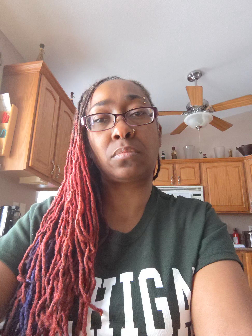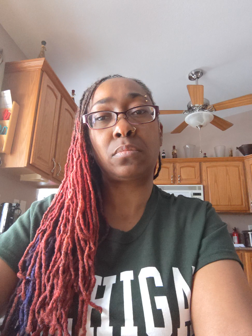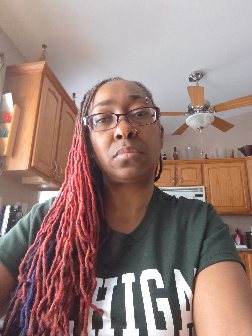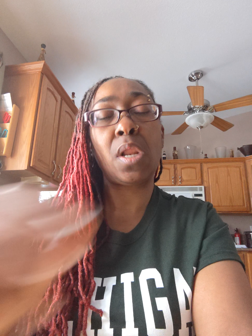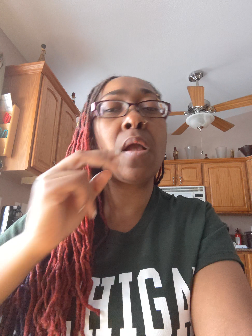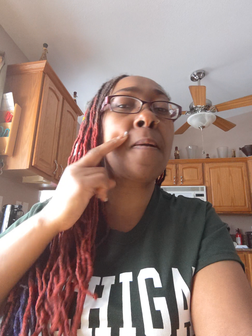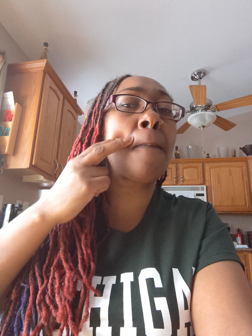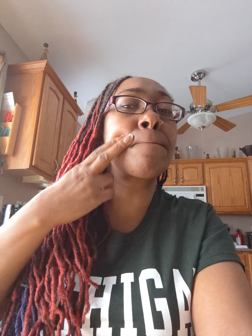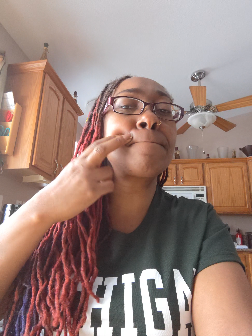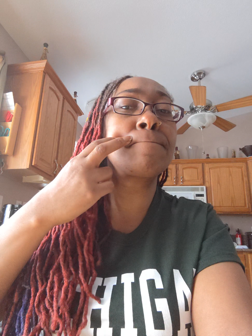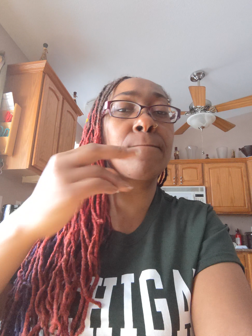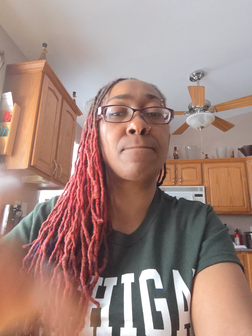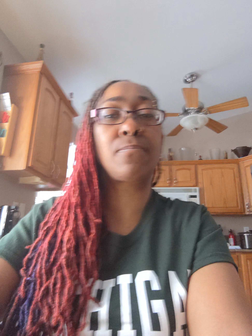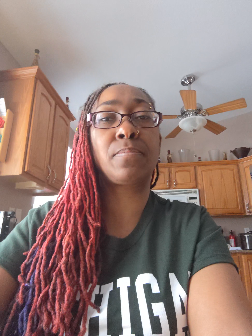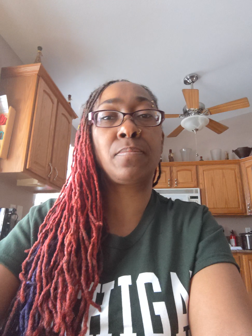gum